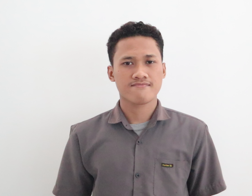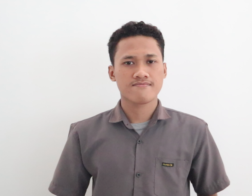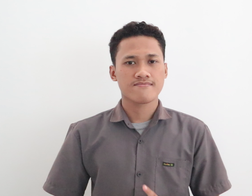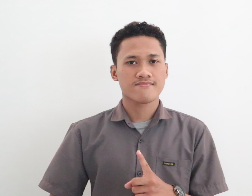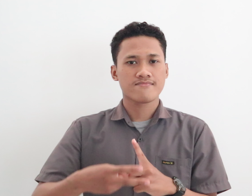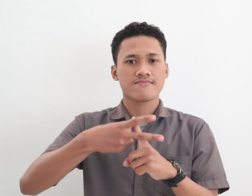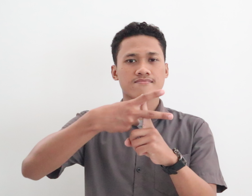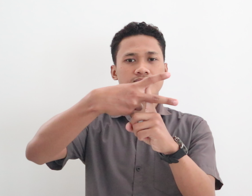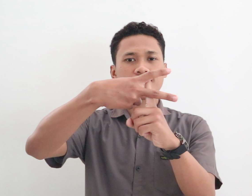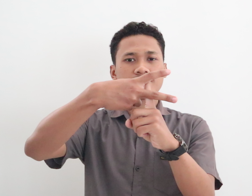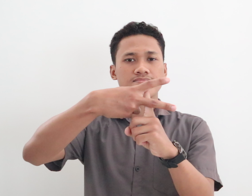F